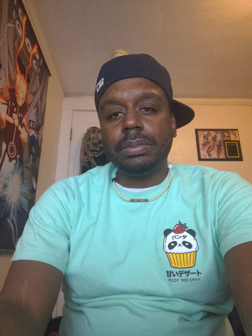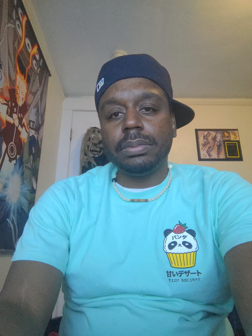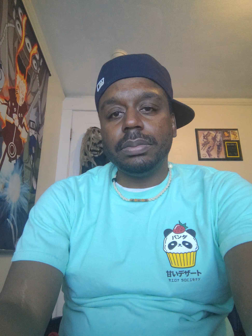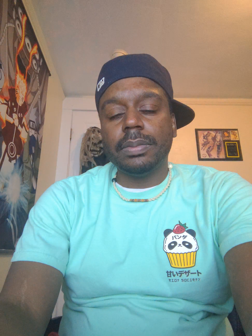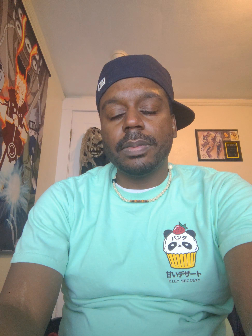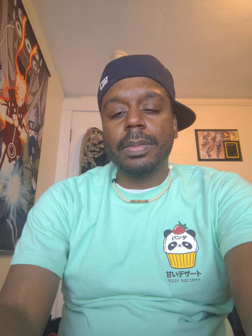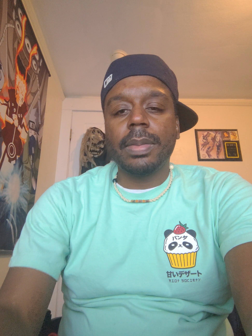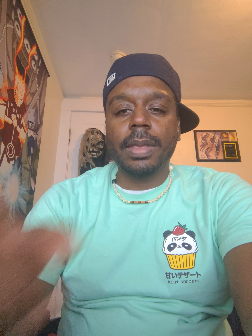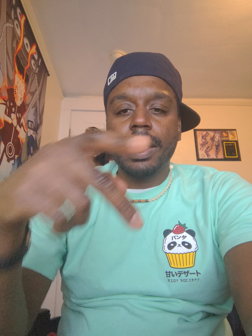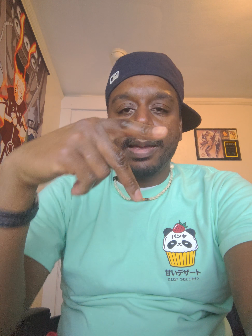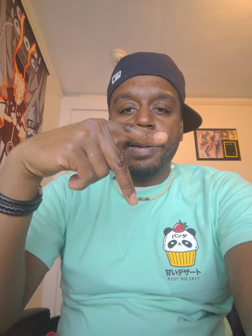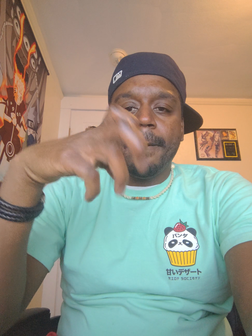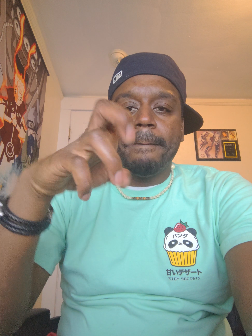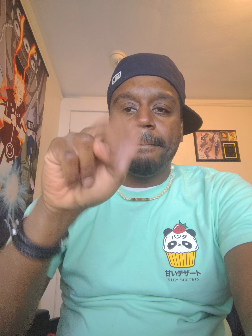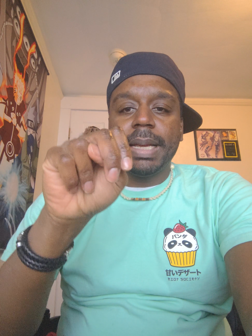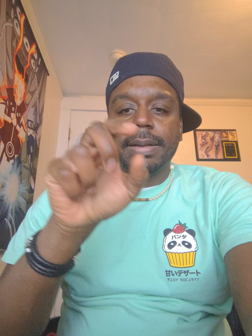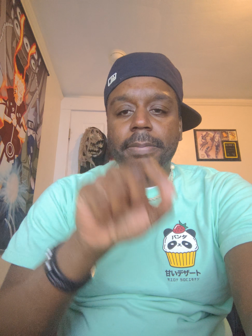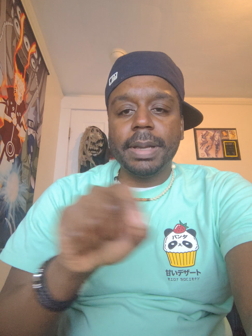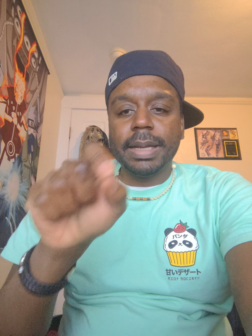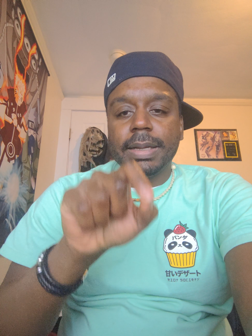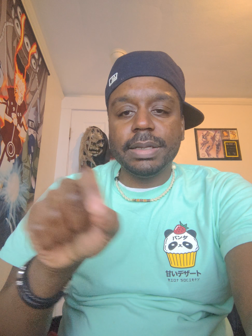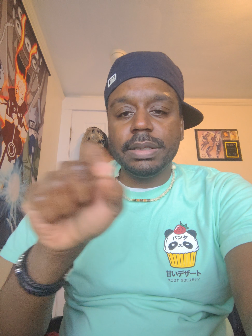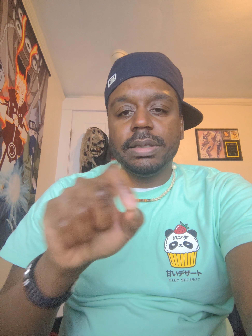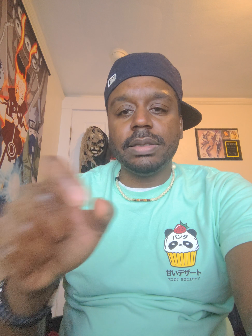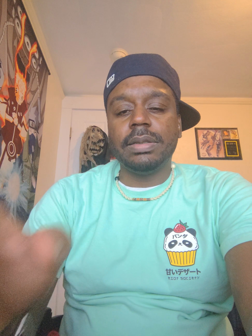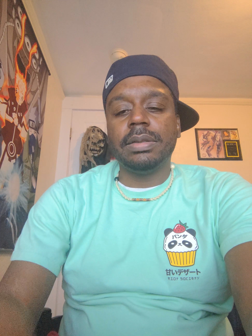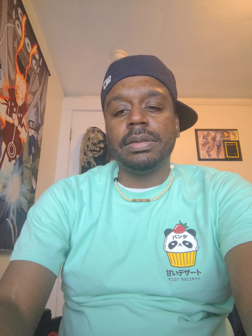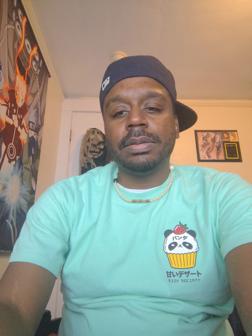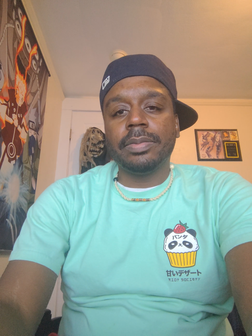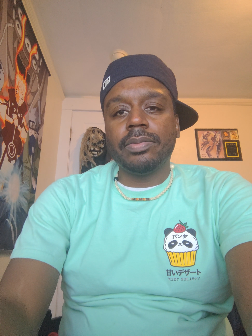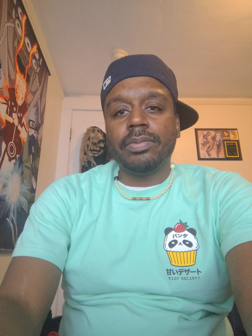pen